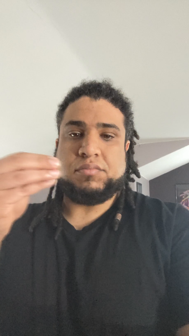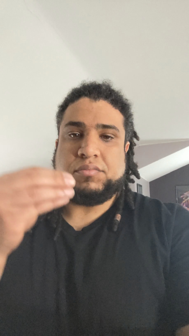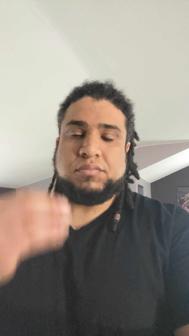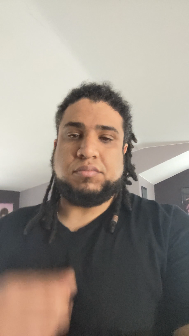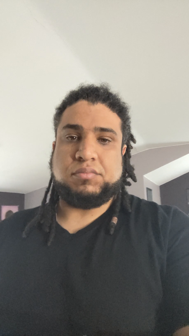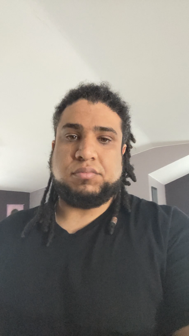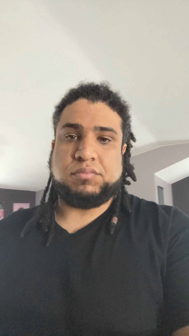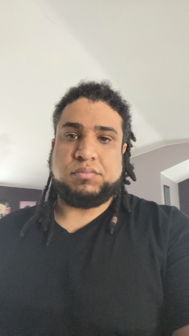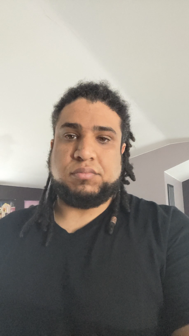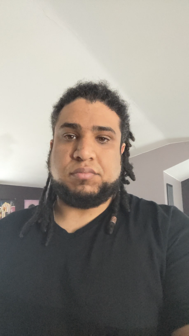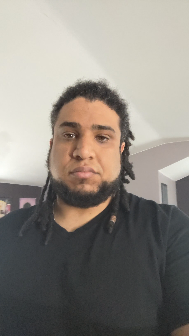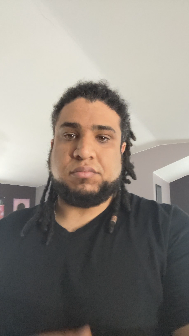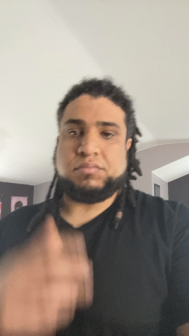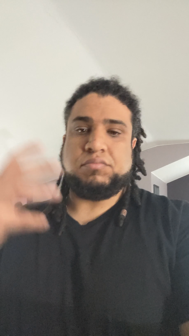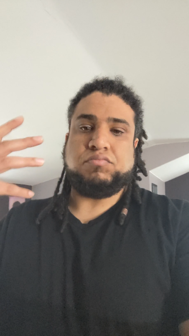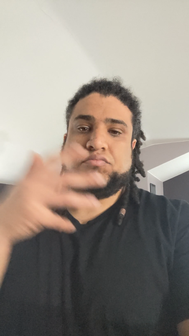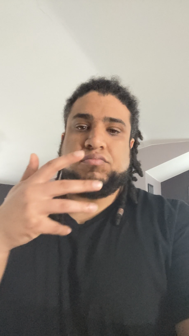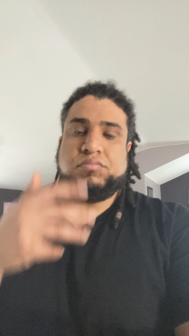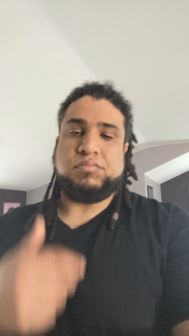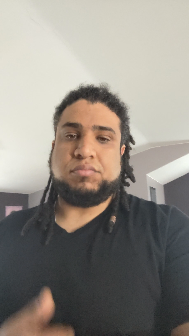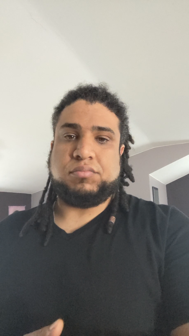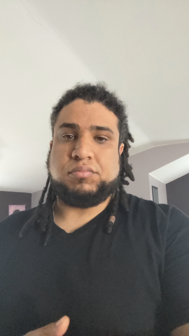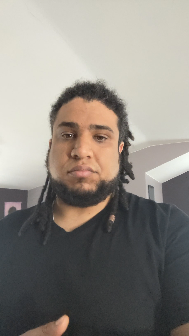scared